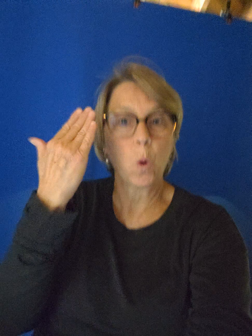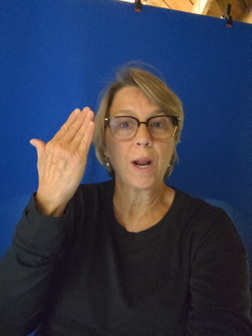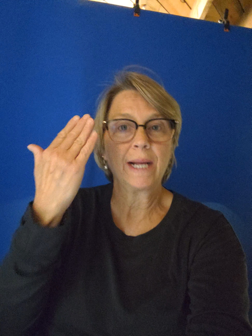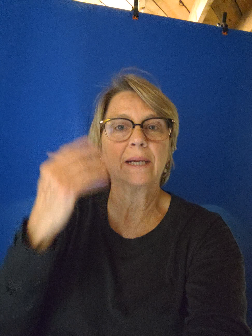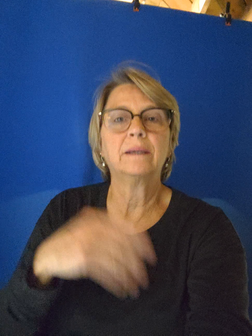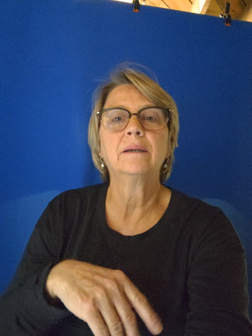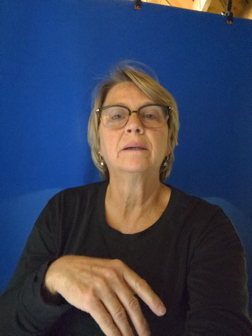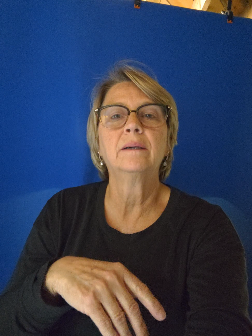morning